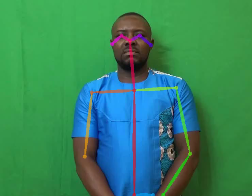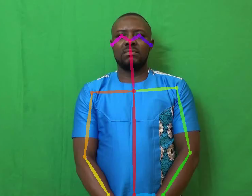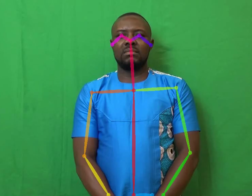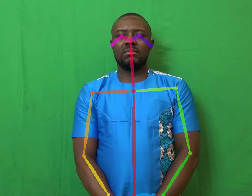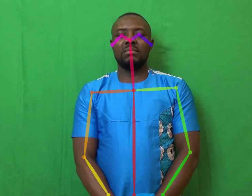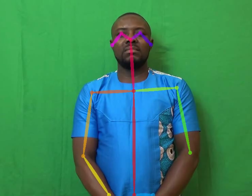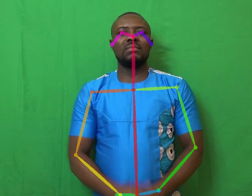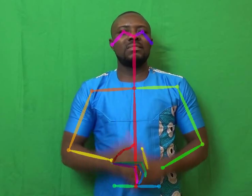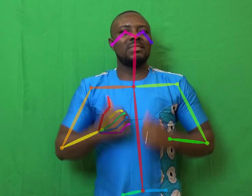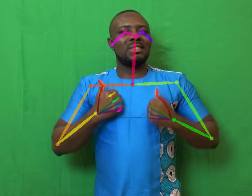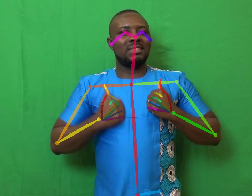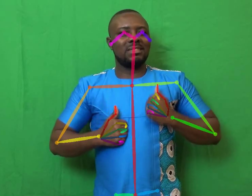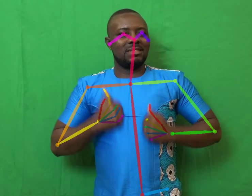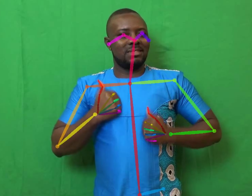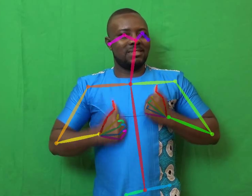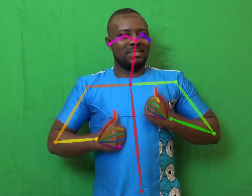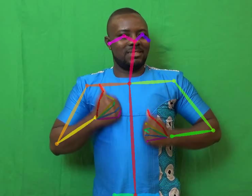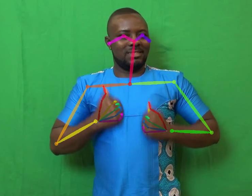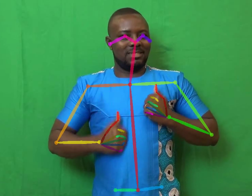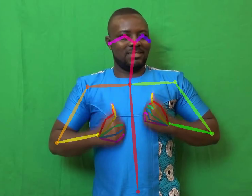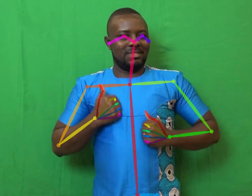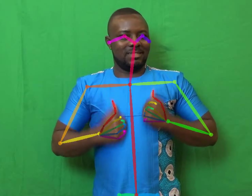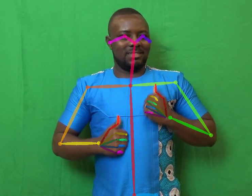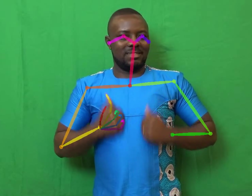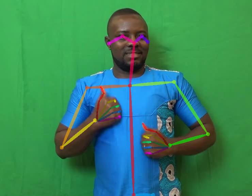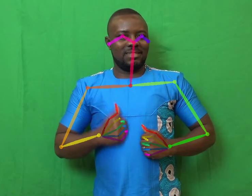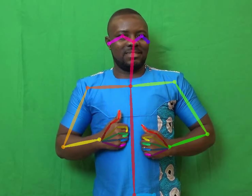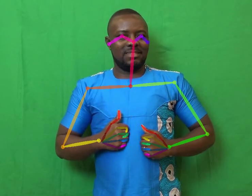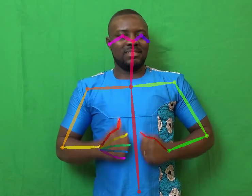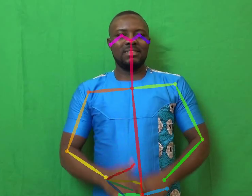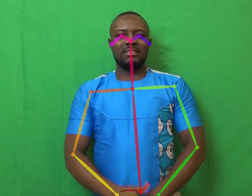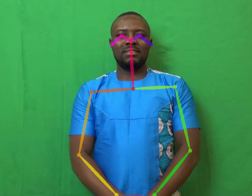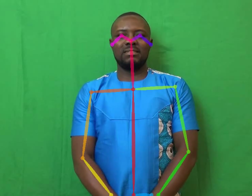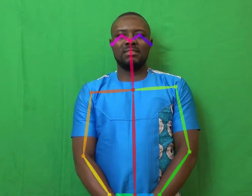bath